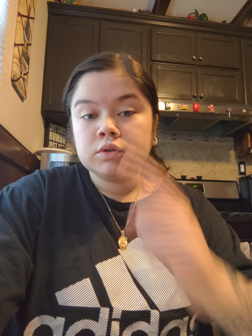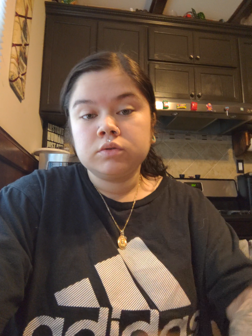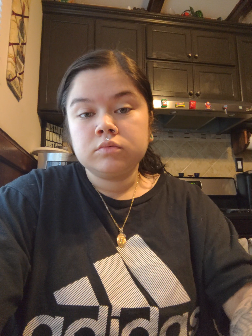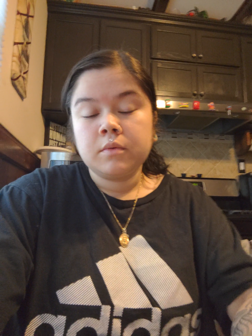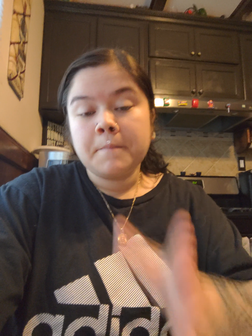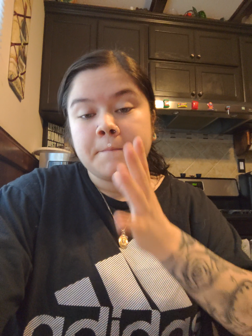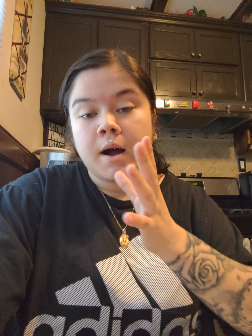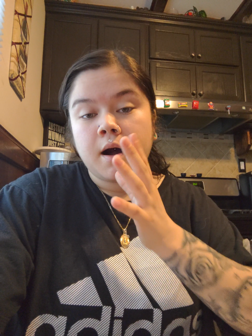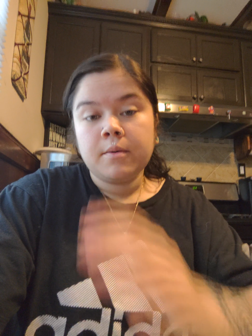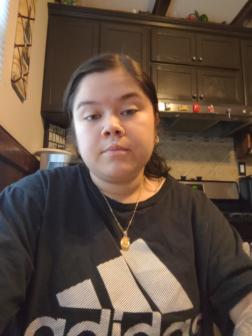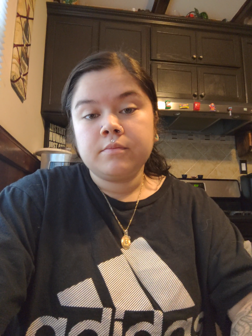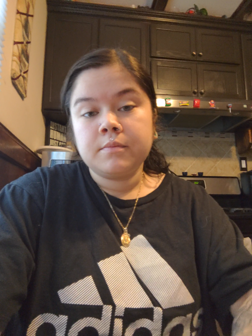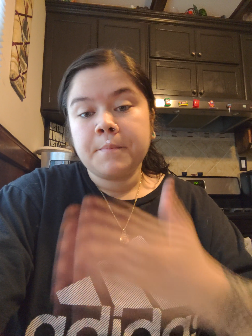mom